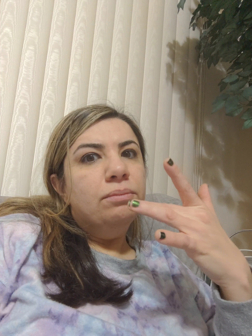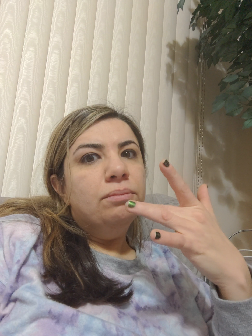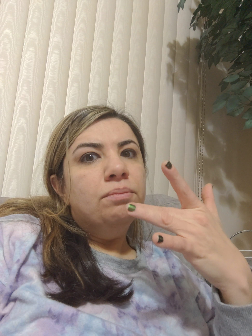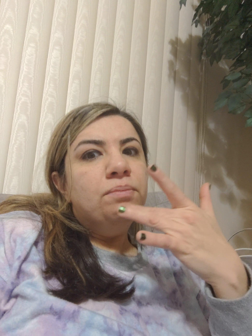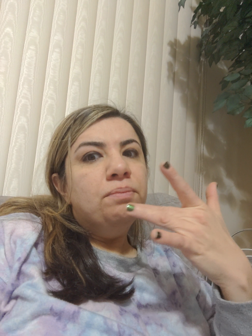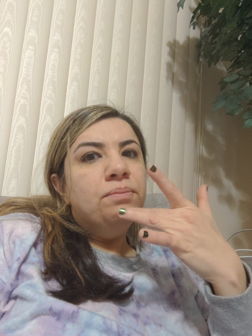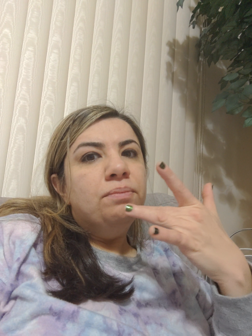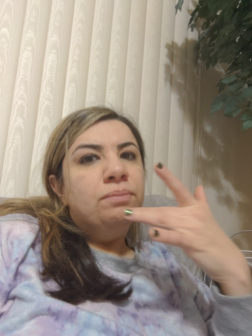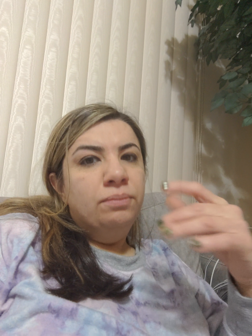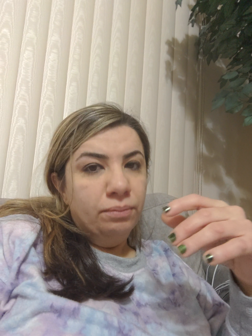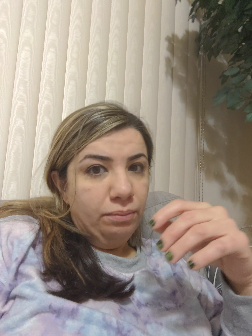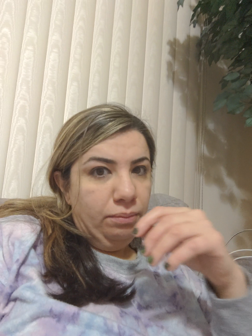taste